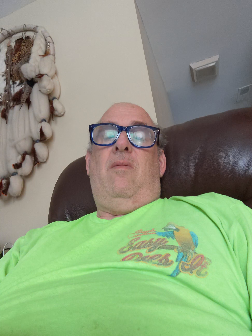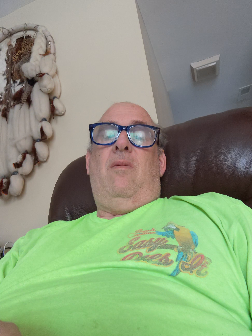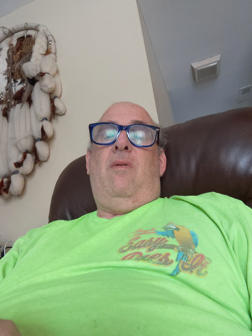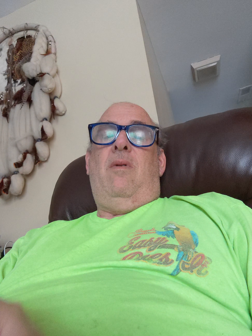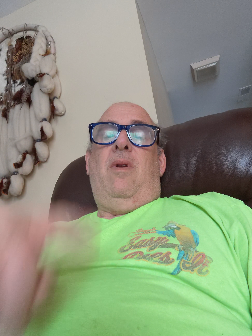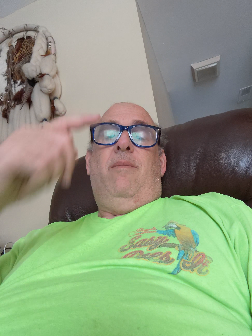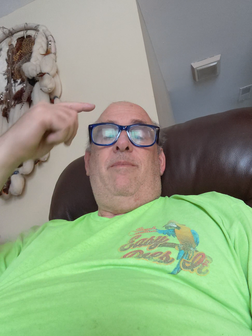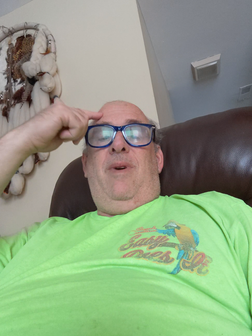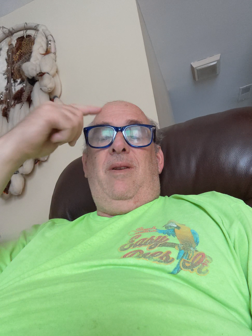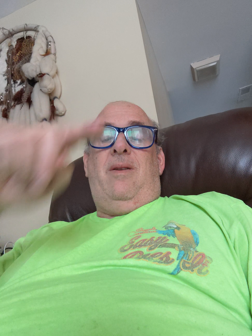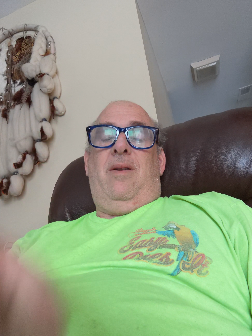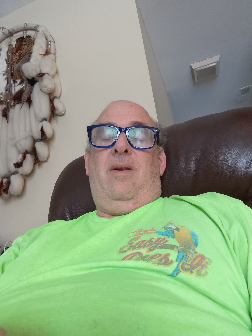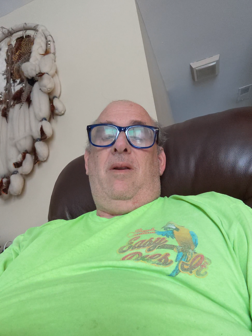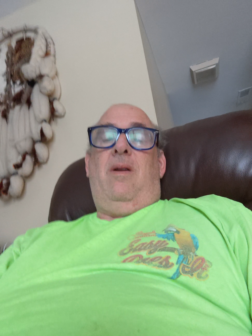penny